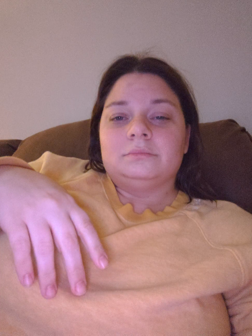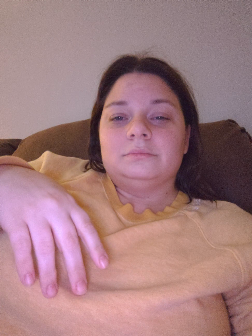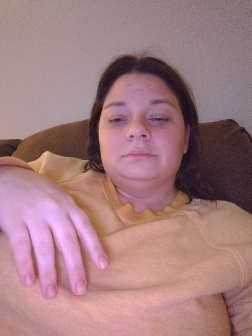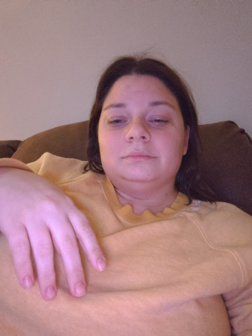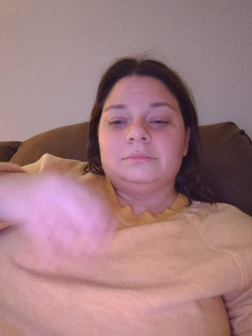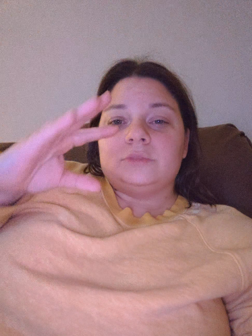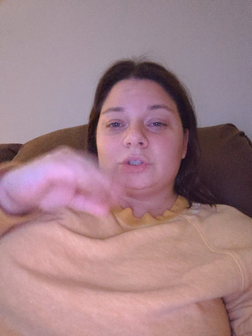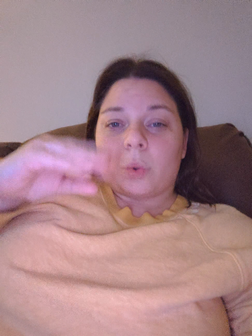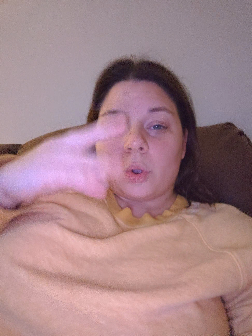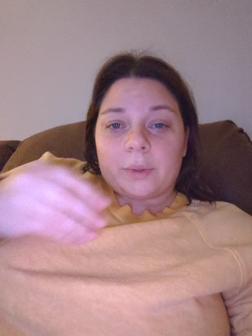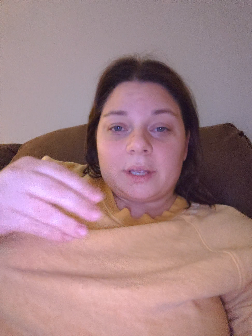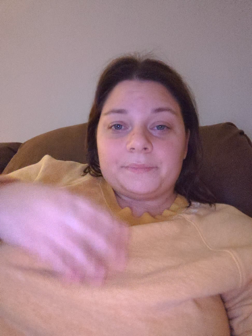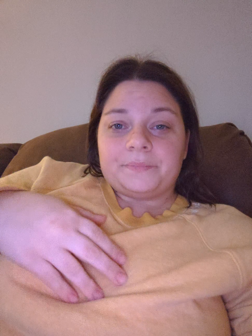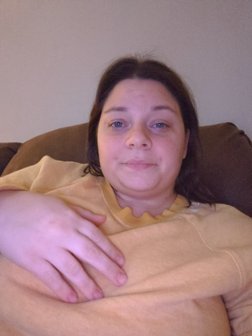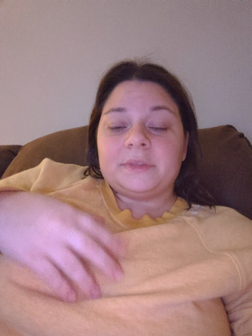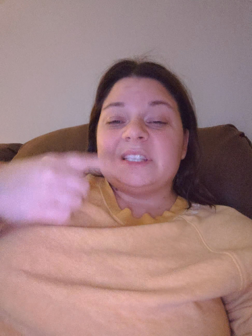story